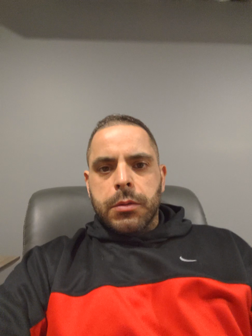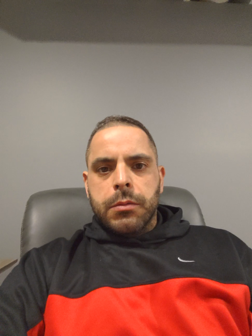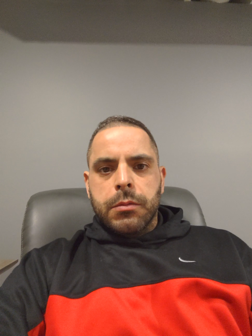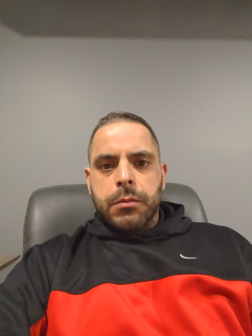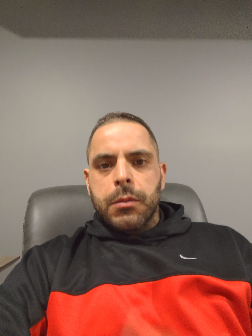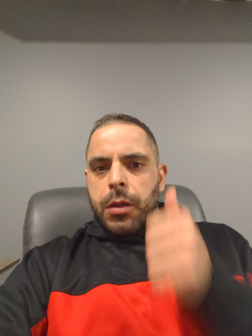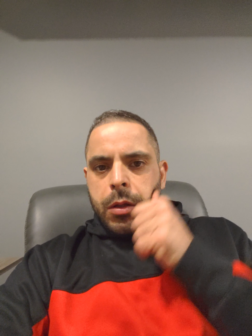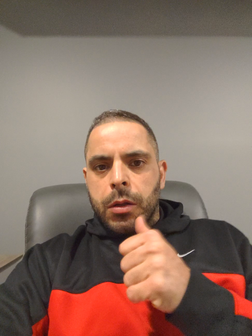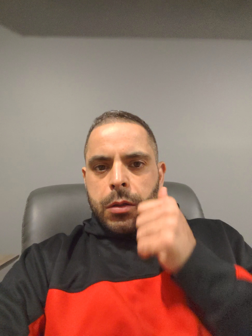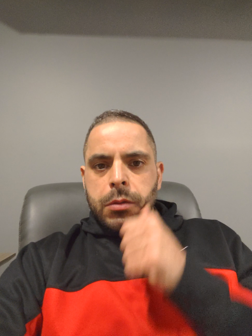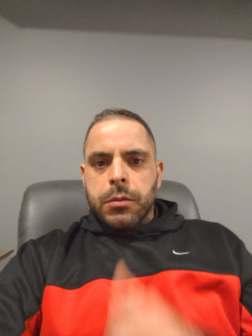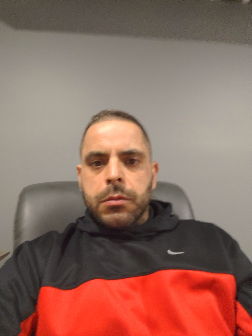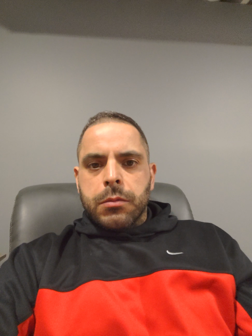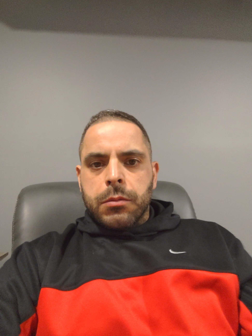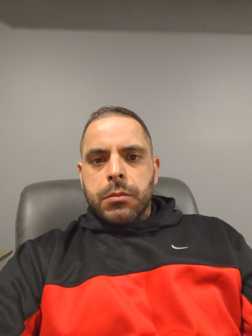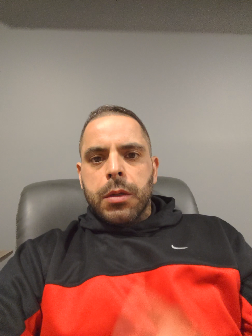girl